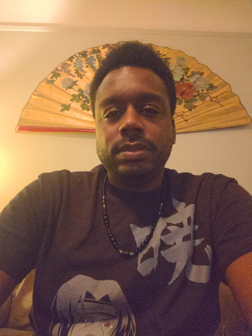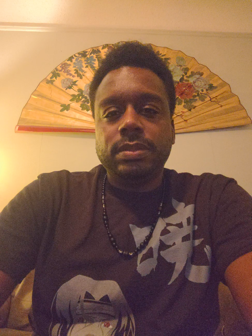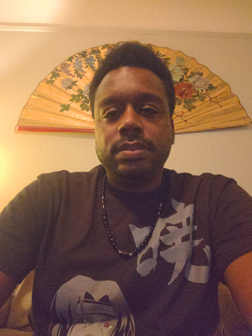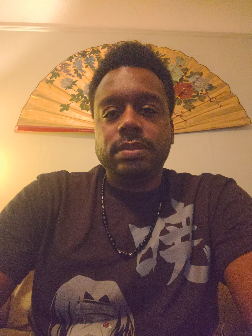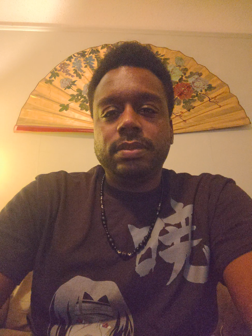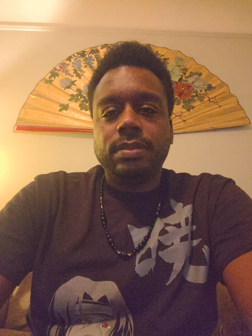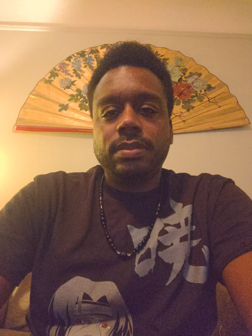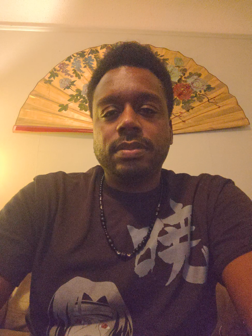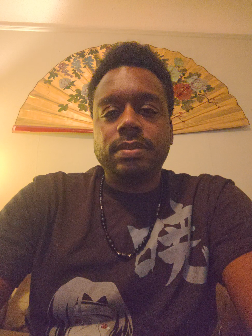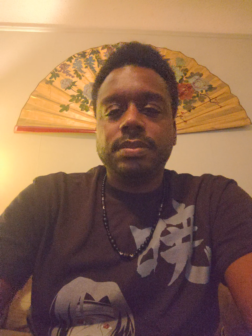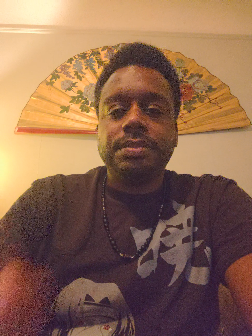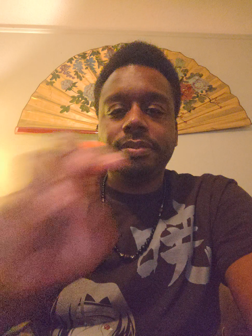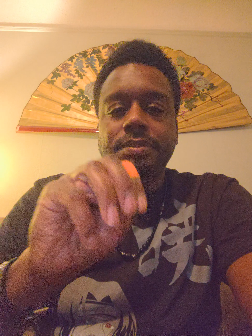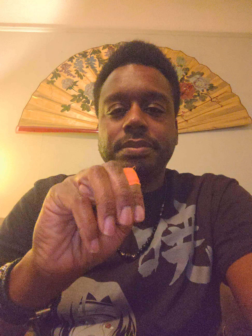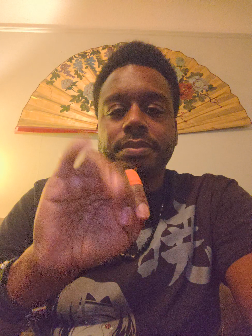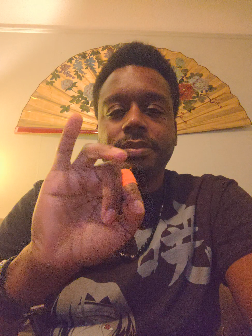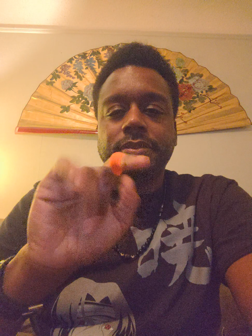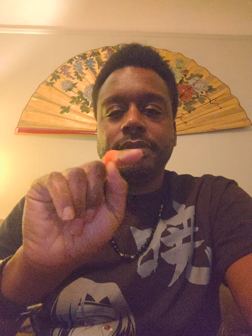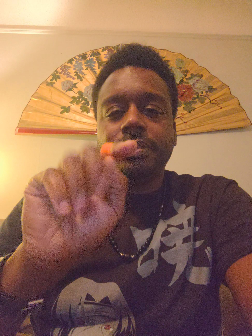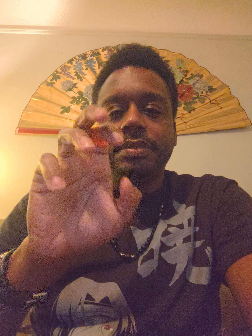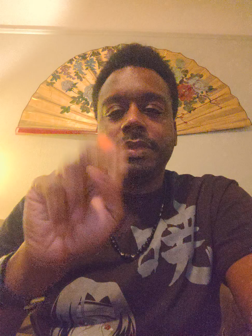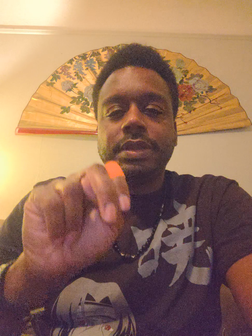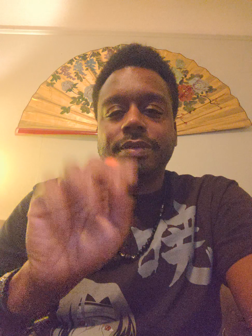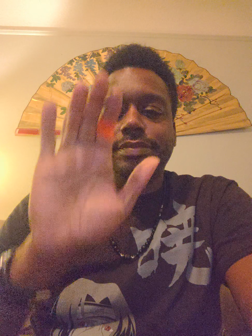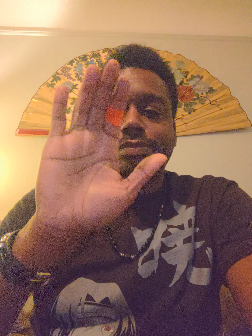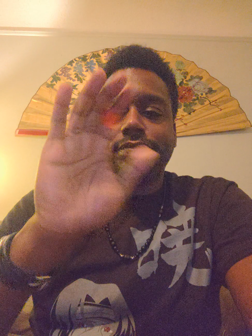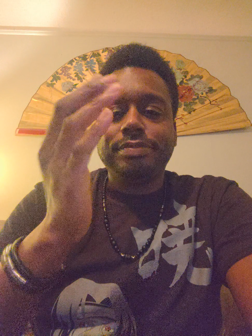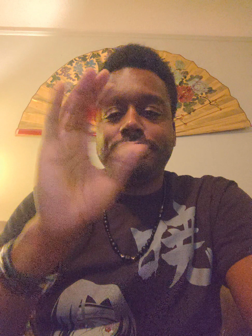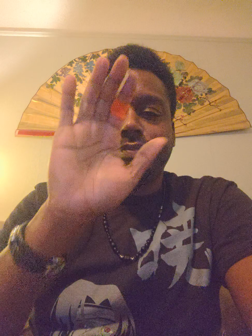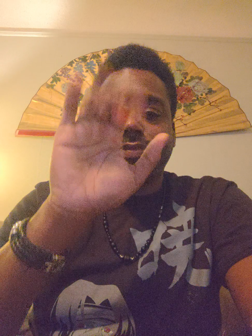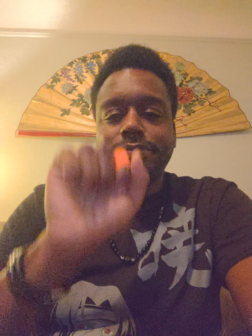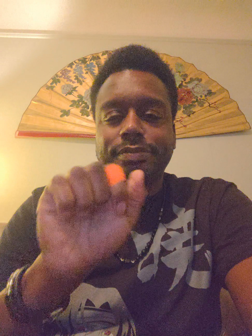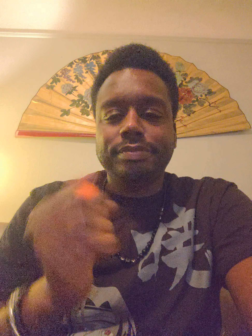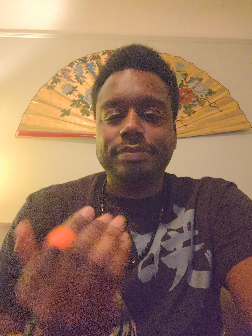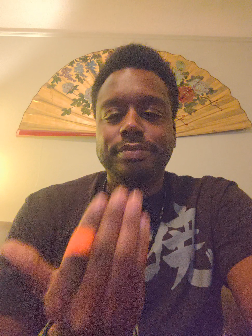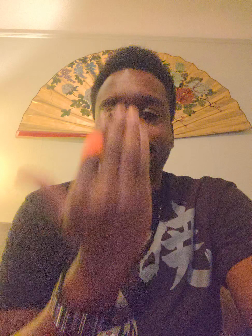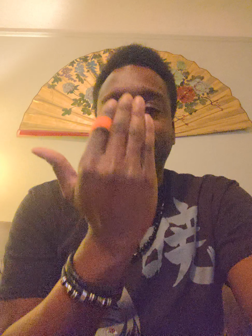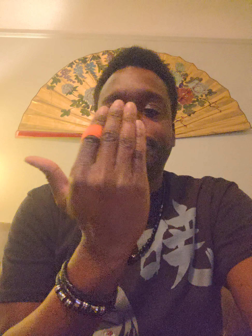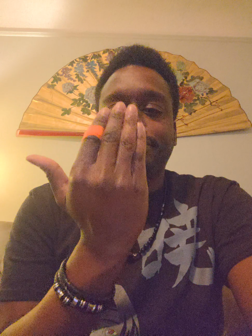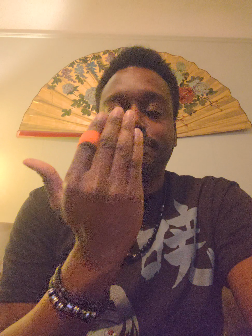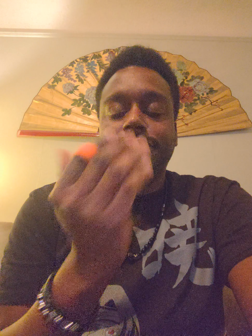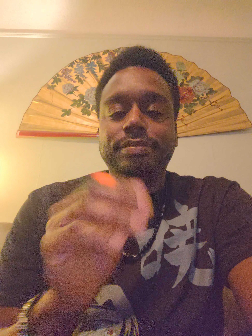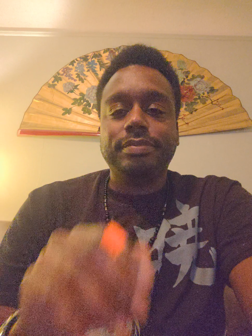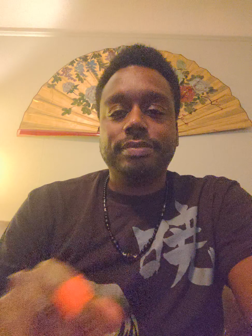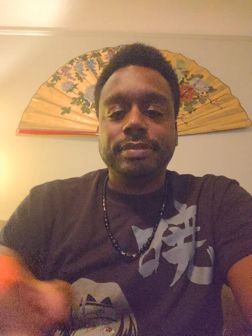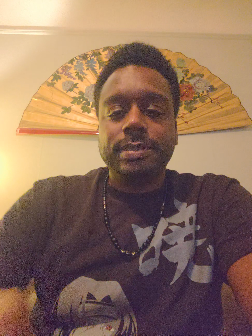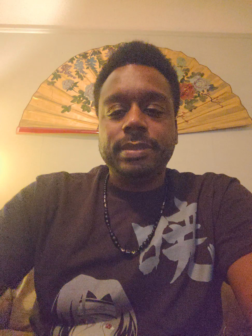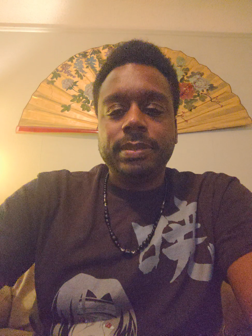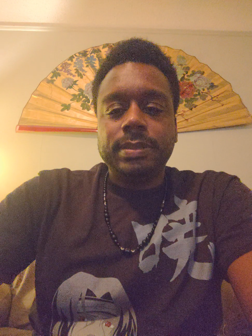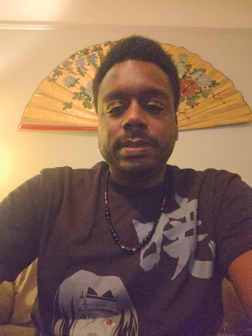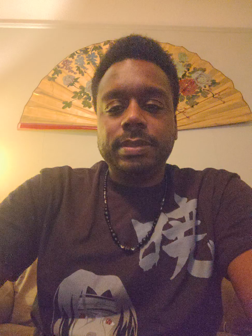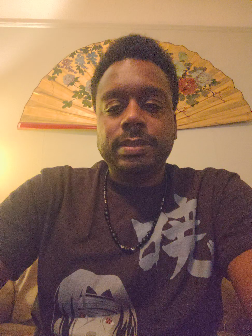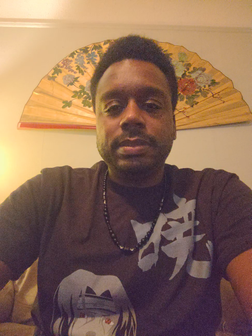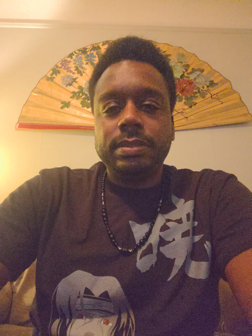mitten